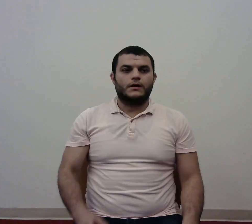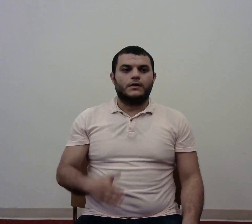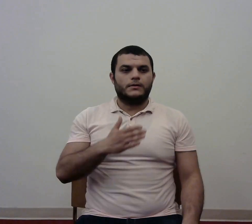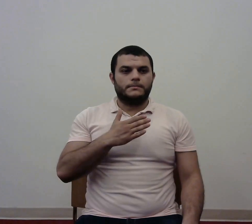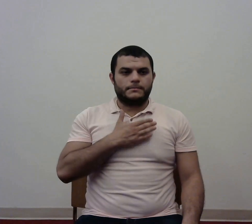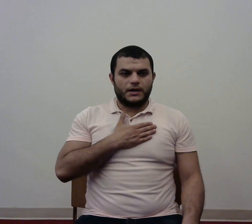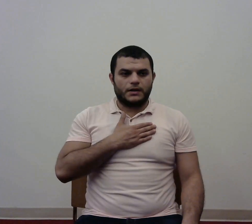mən